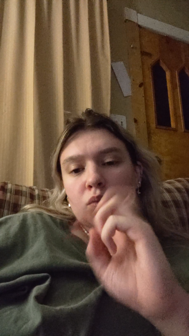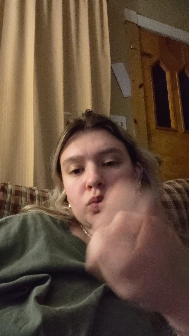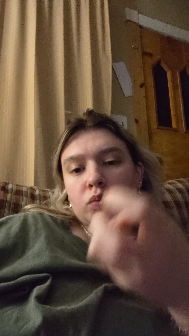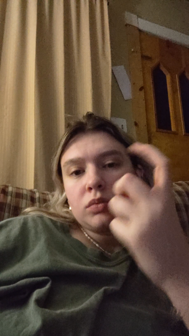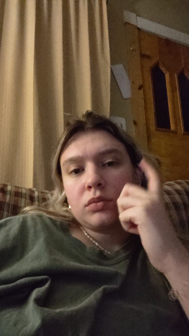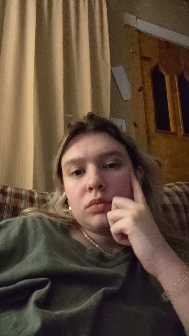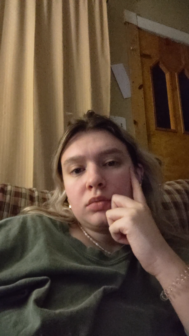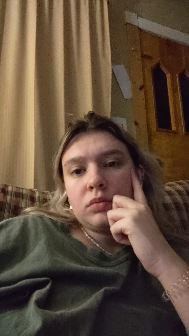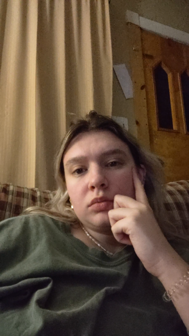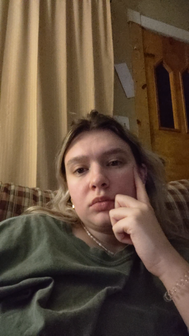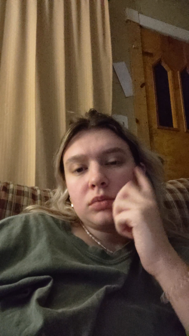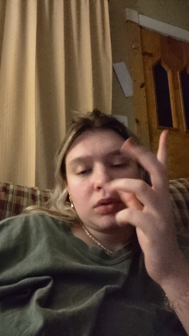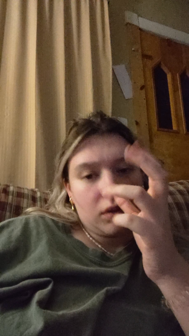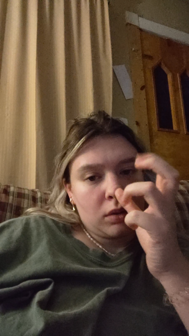ant